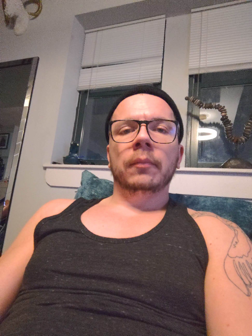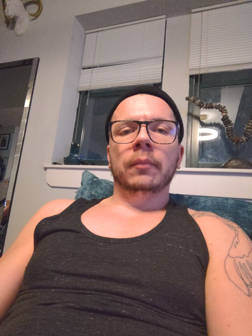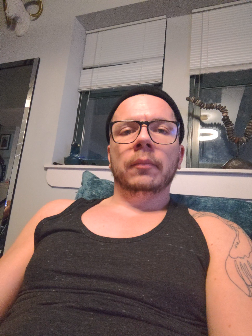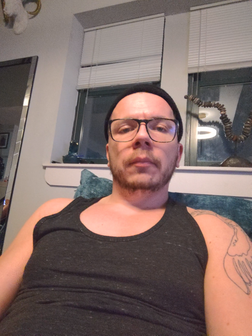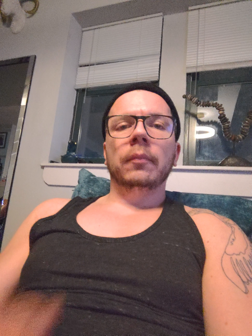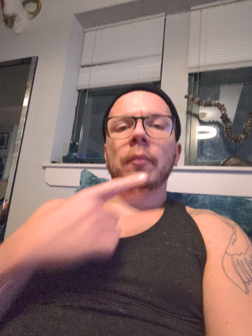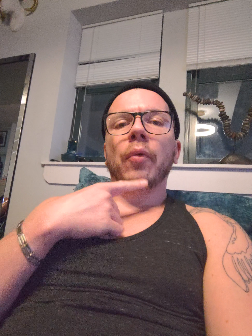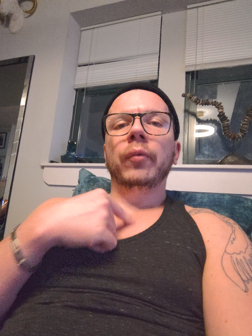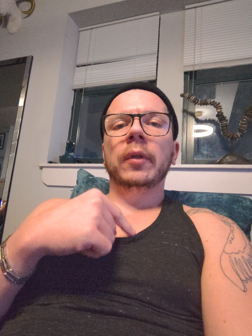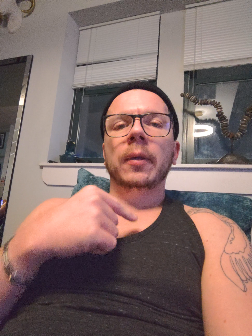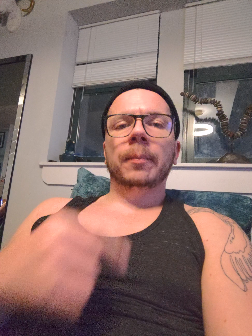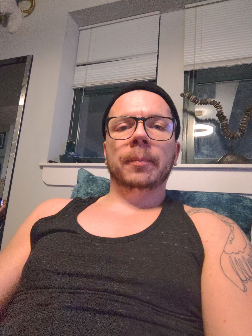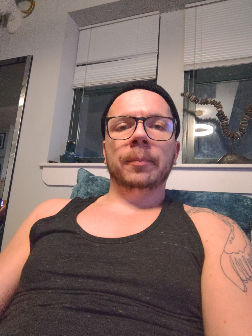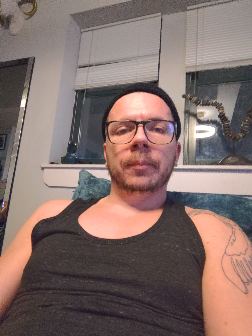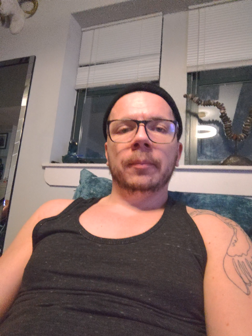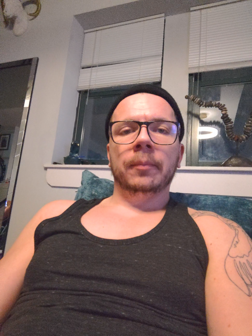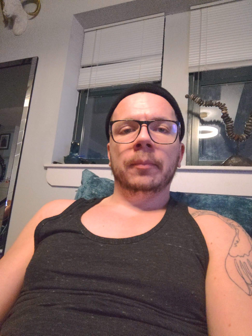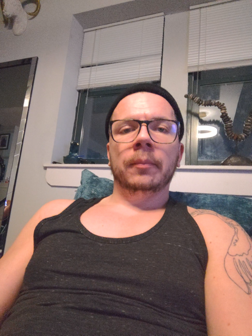thirsty